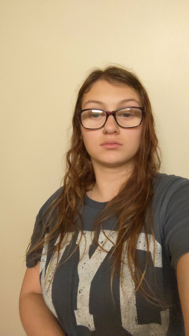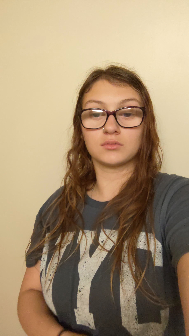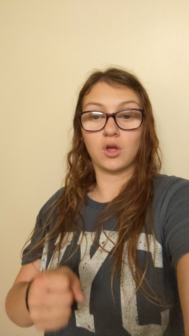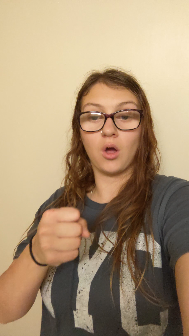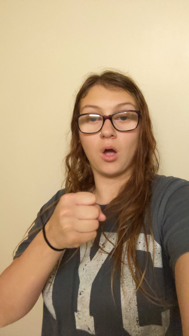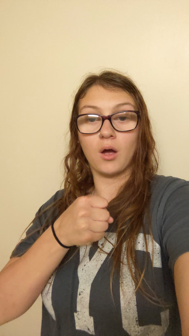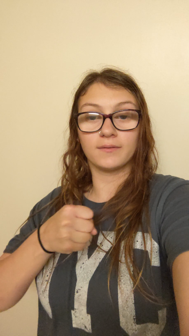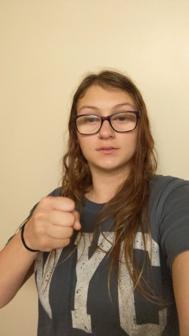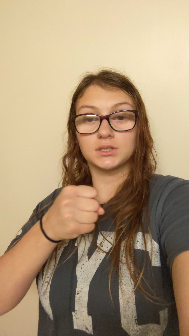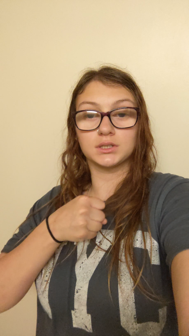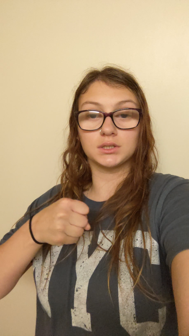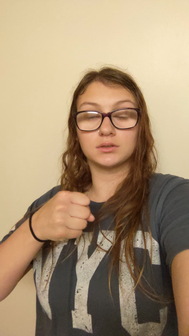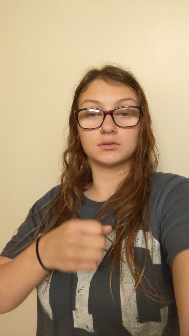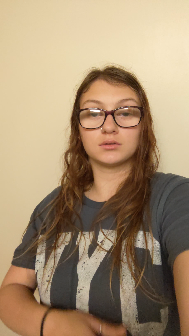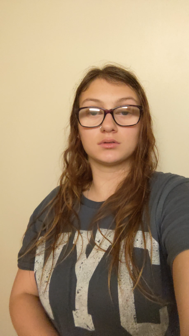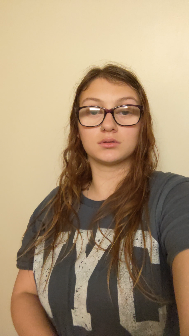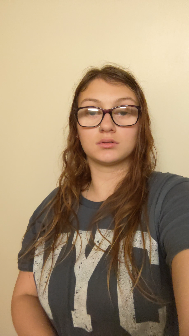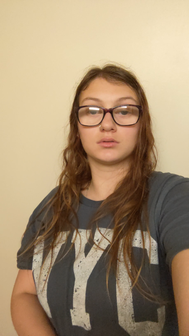coffee